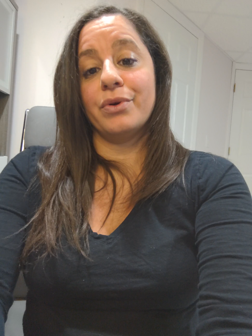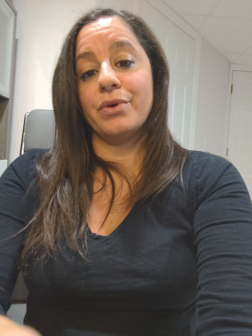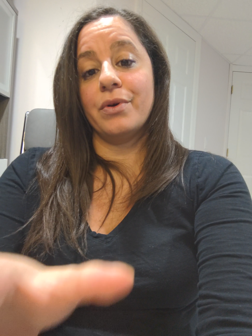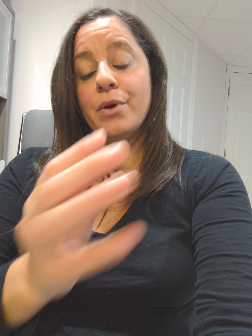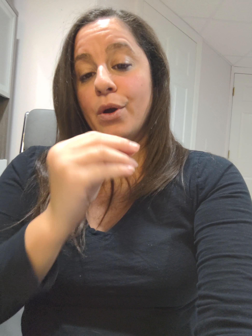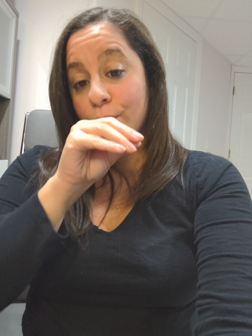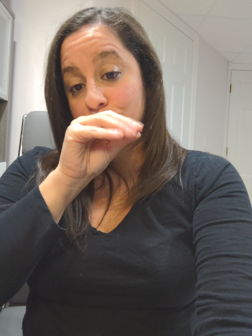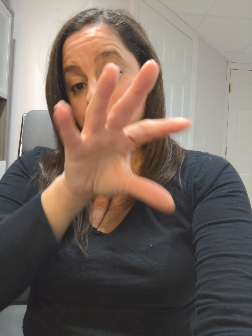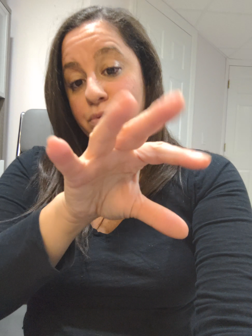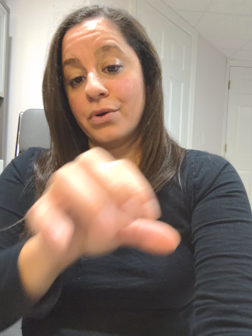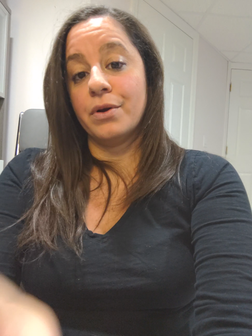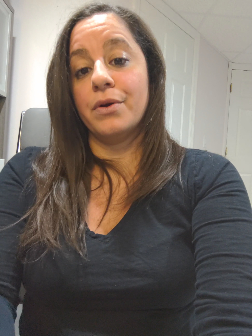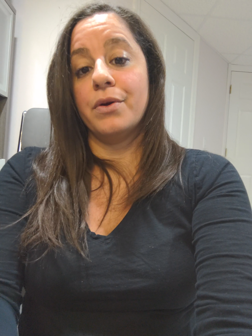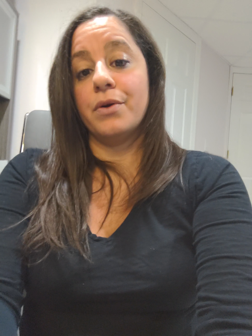blow